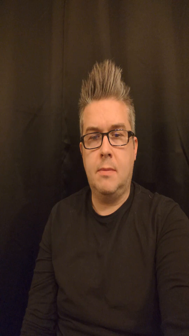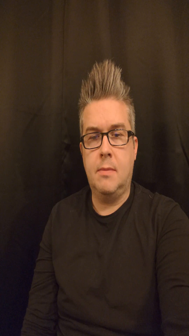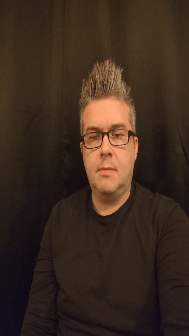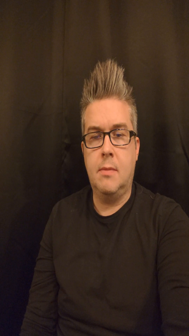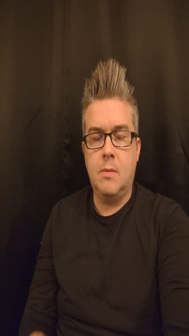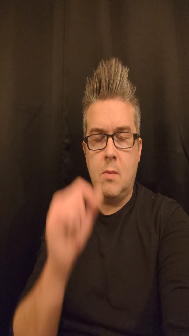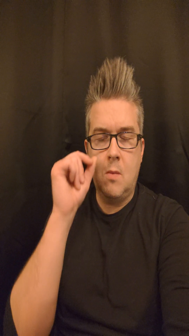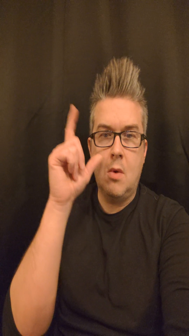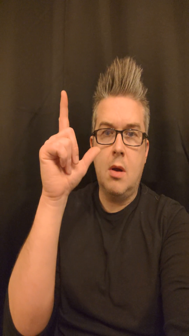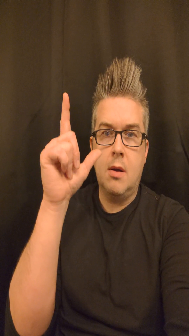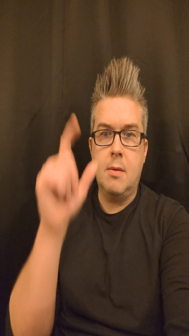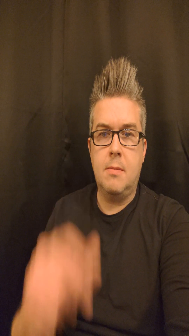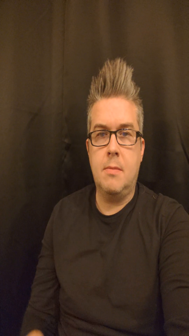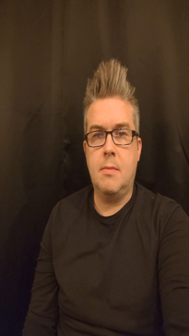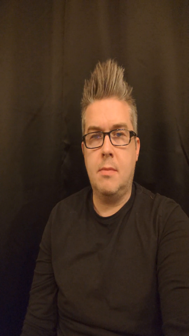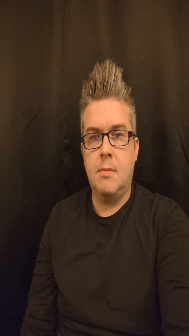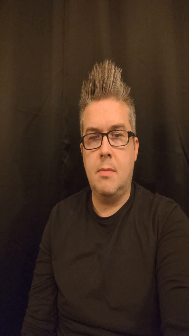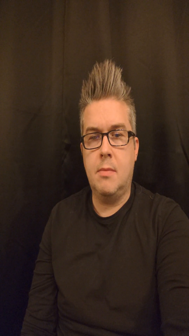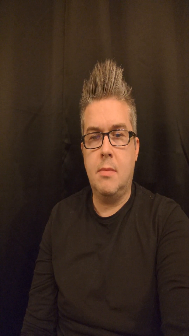wake